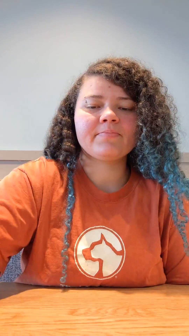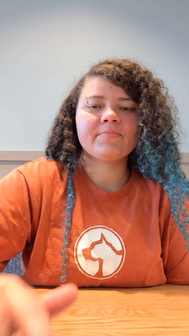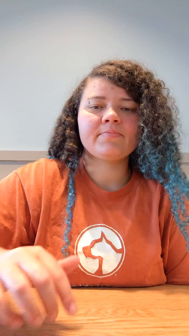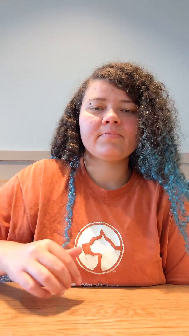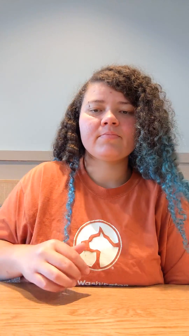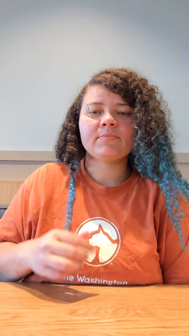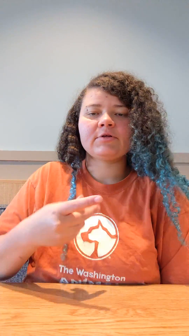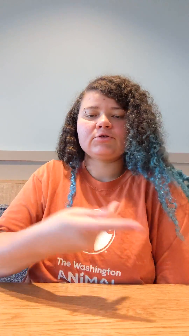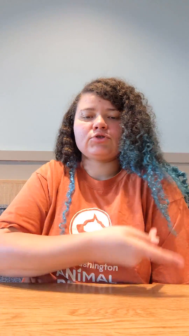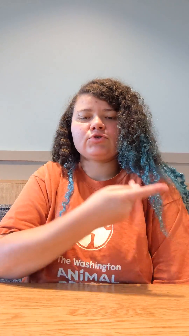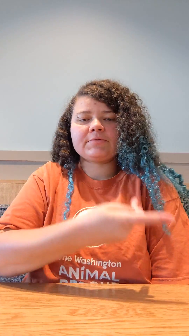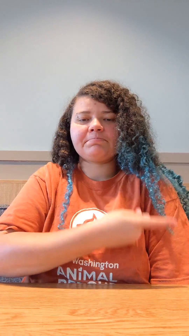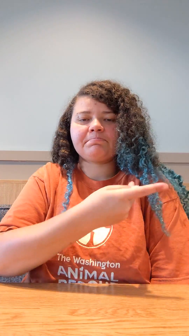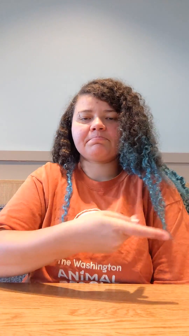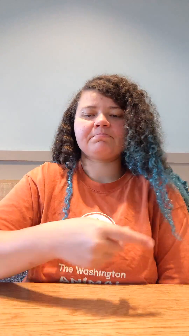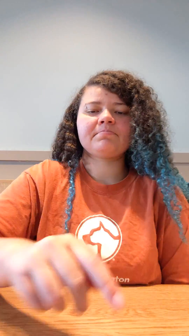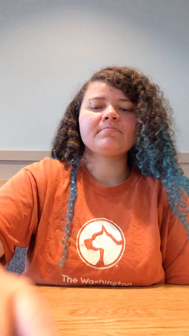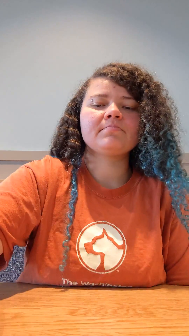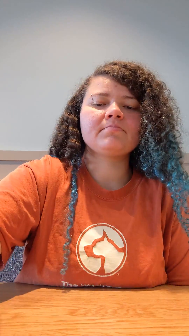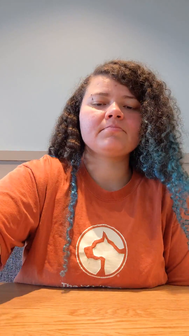sheep